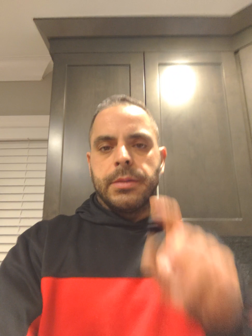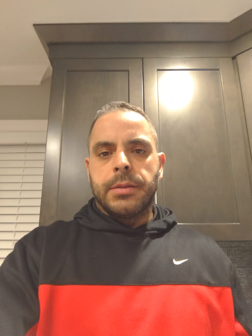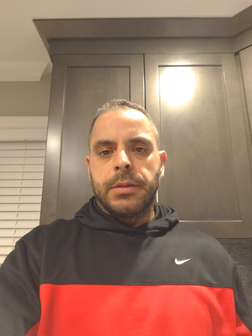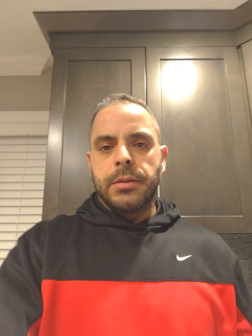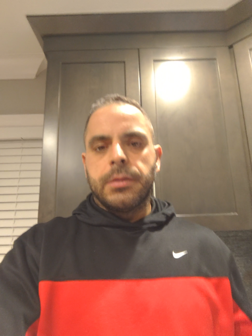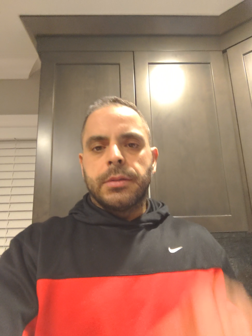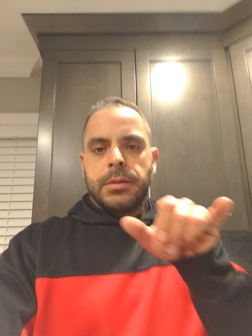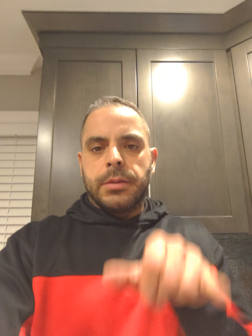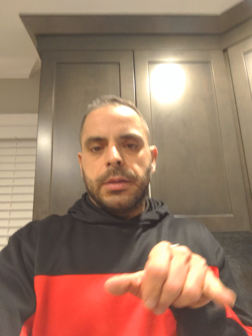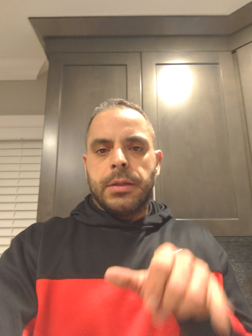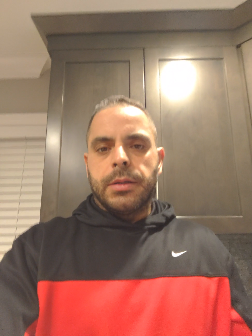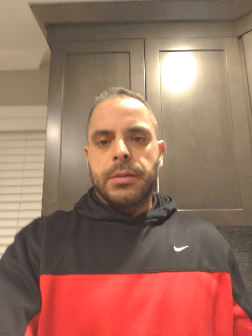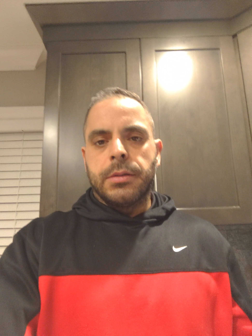stay